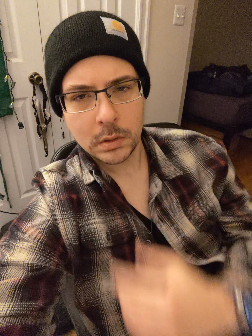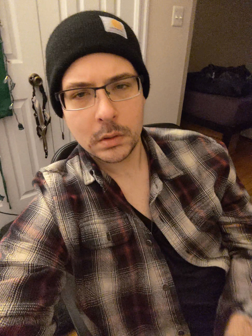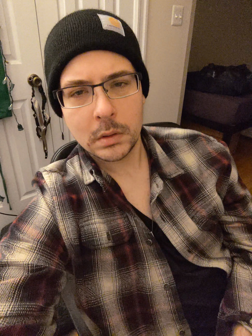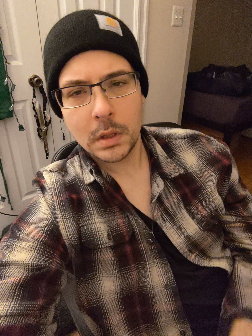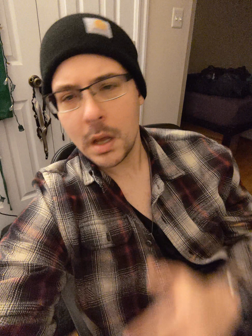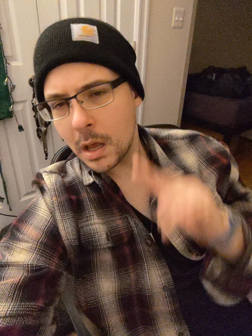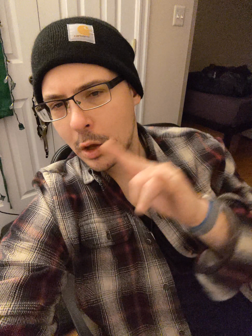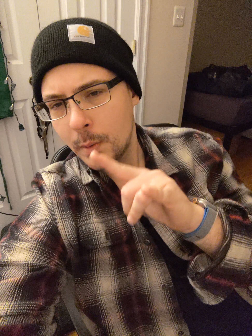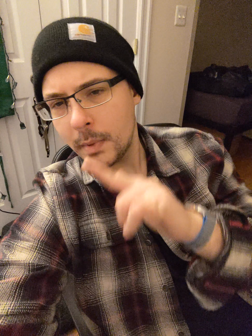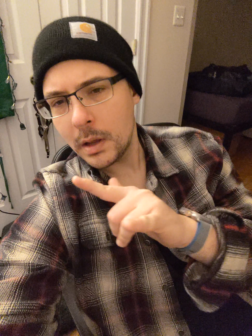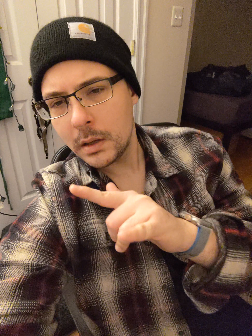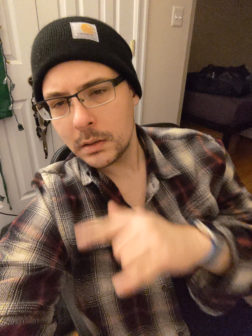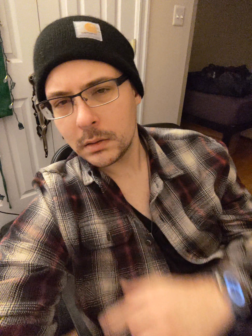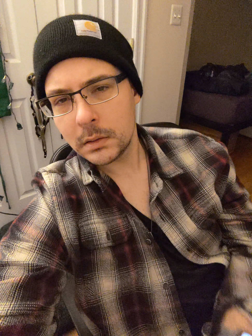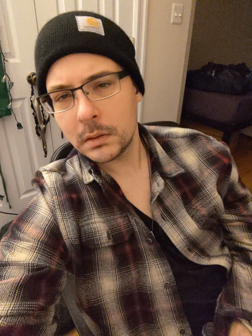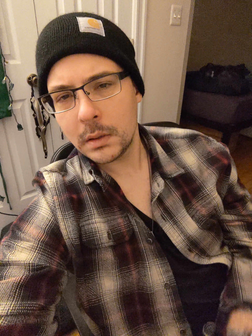airplane